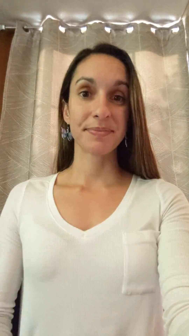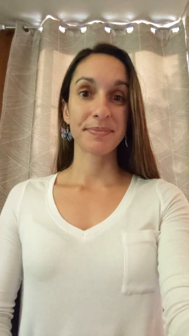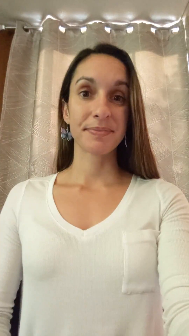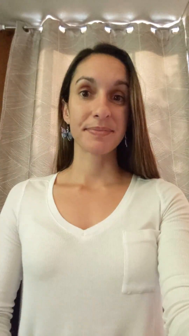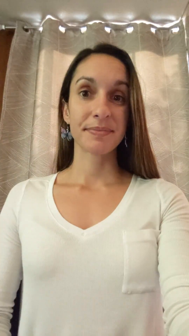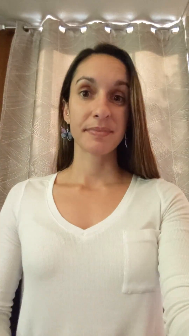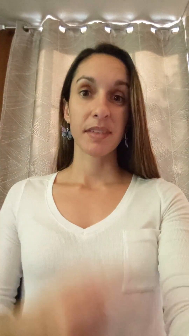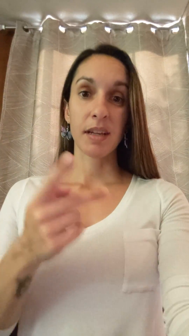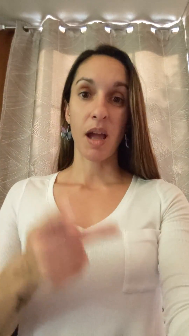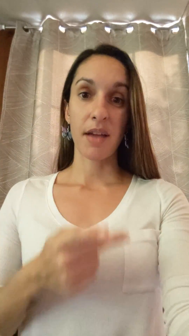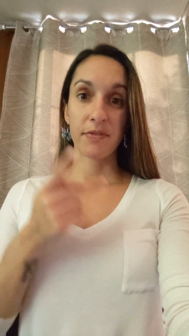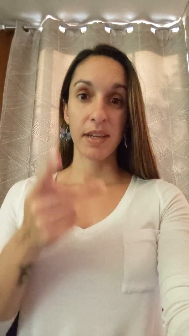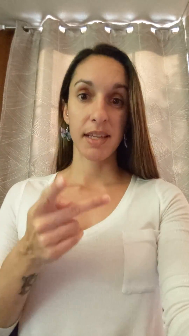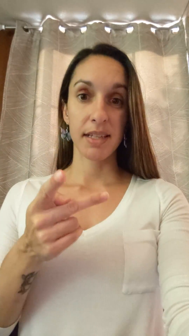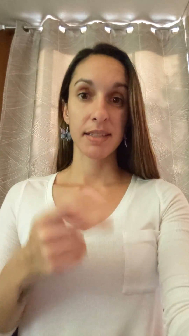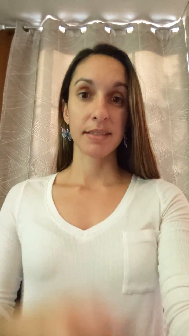careful